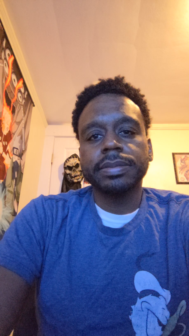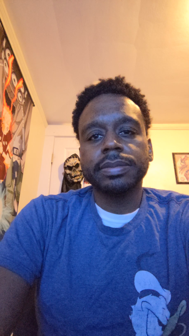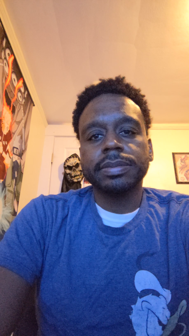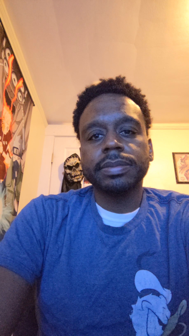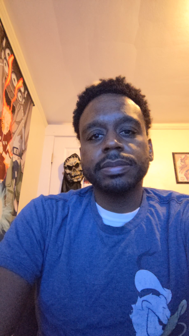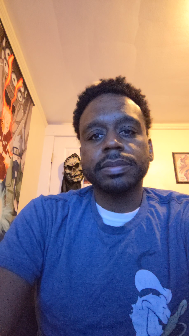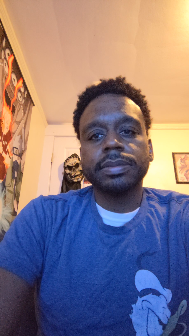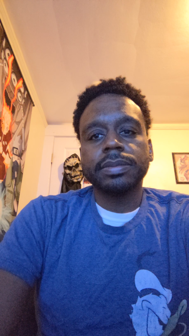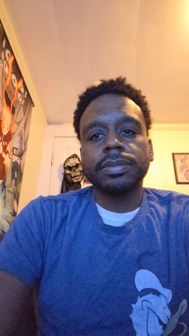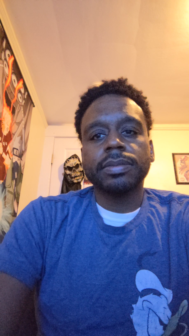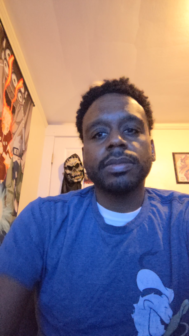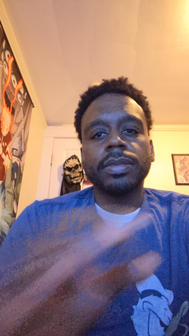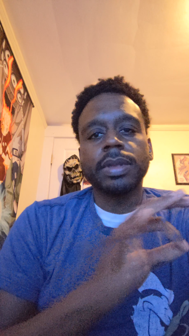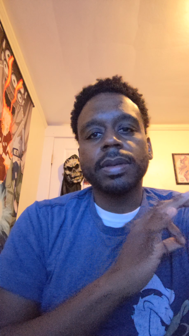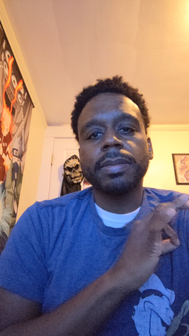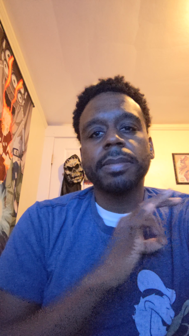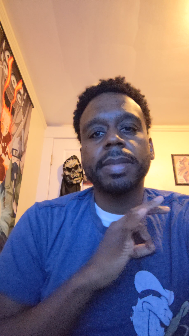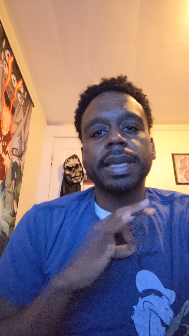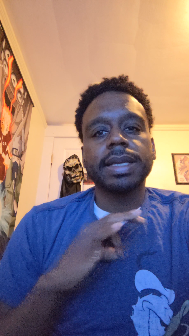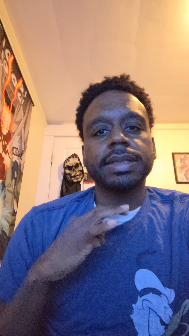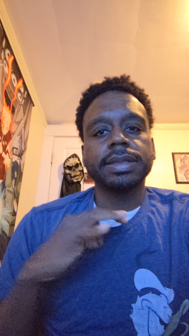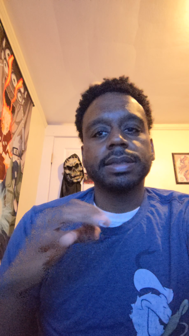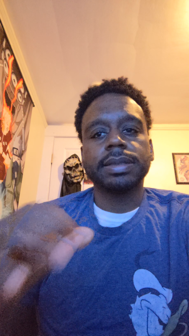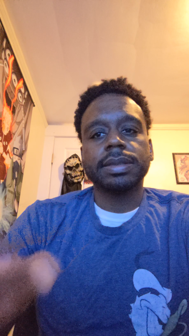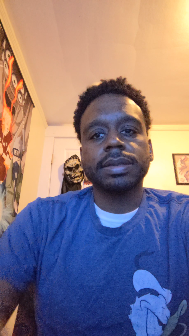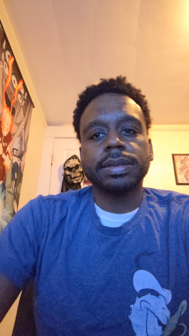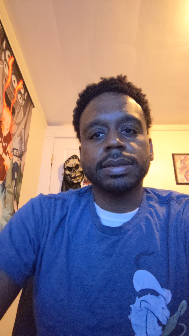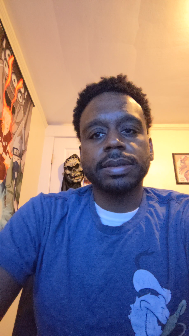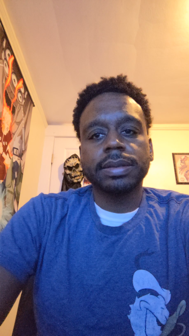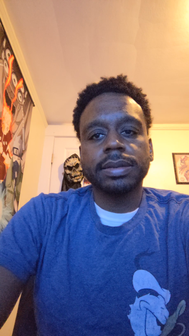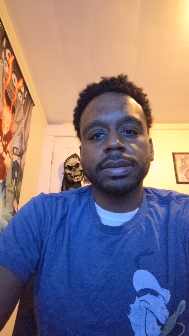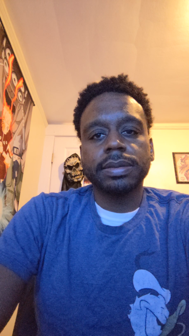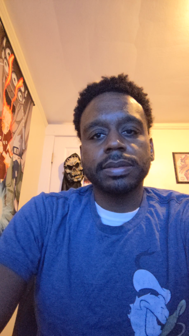beads